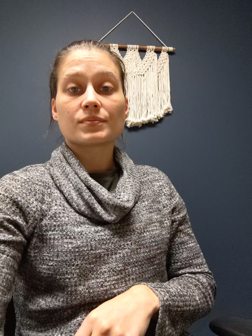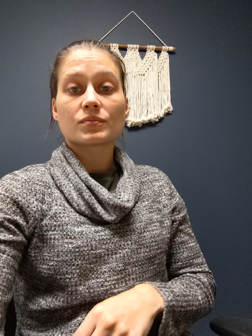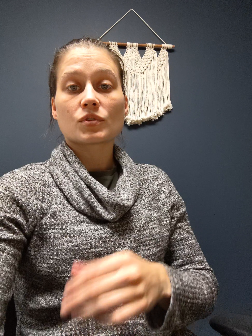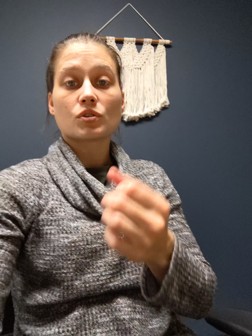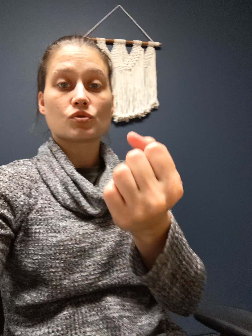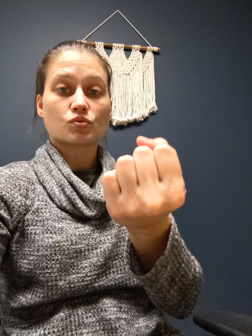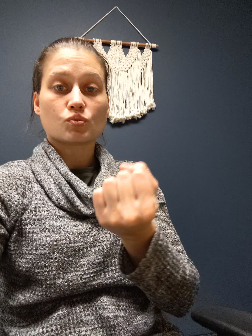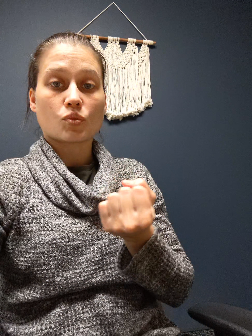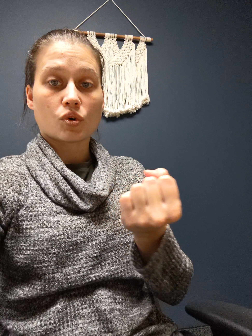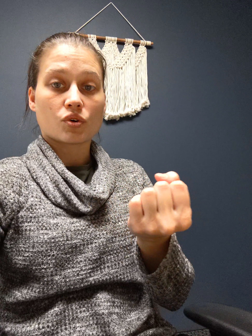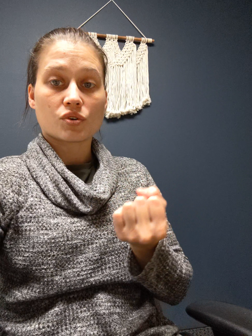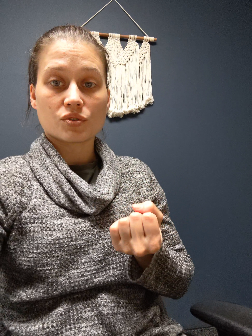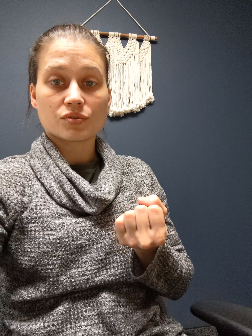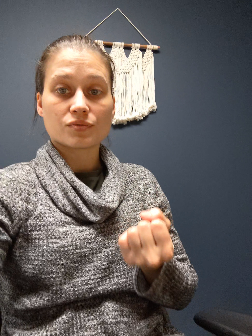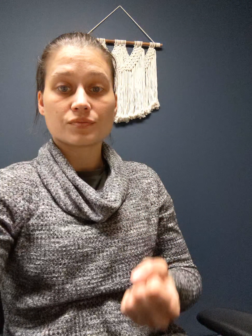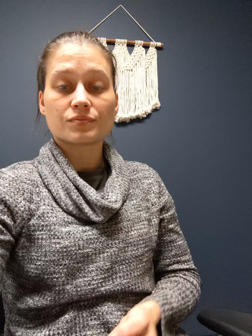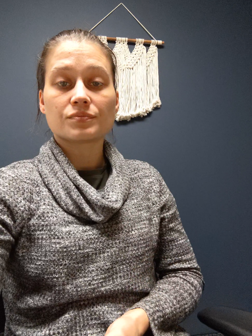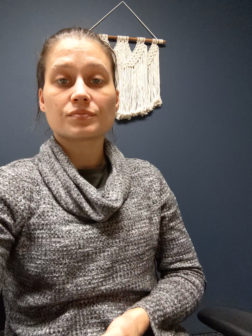drawer